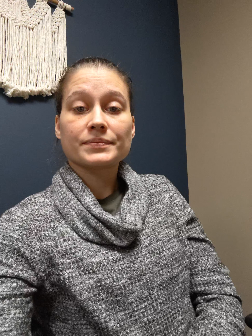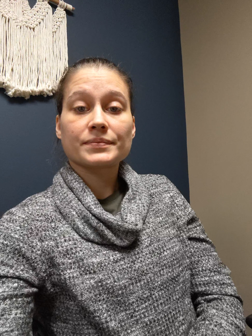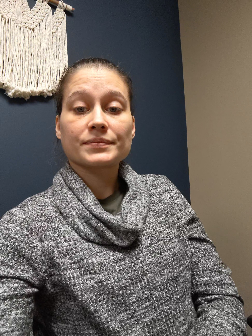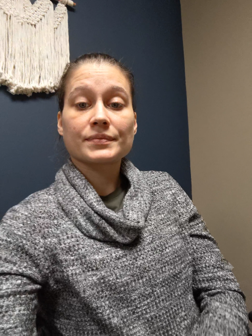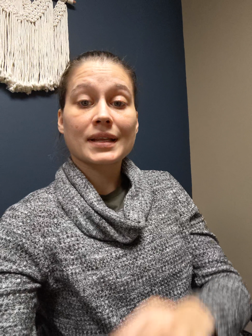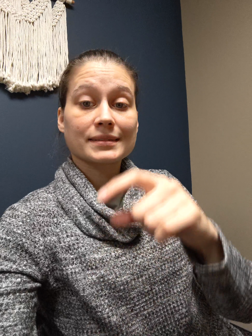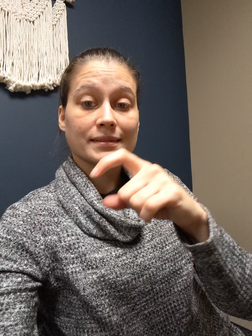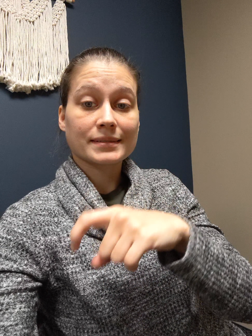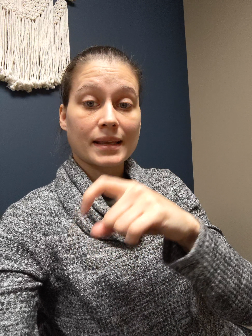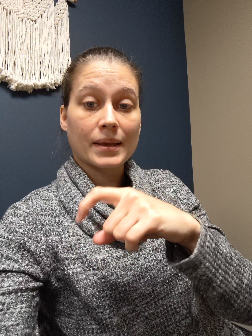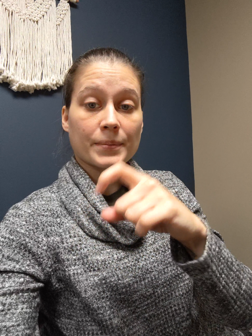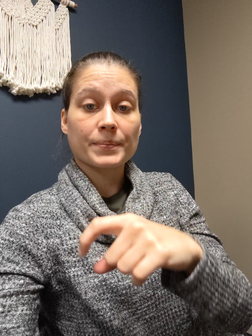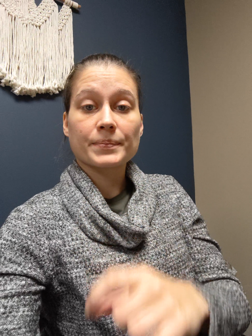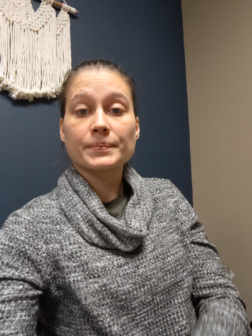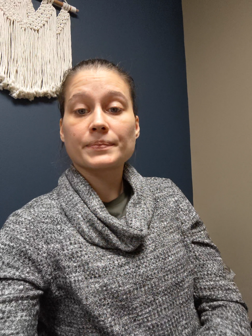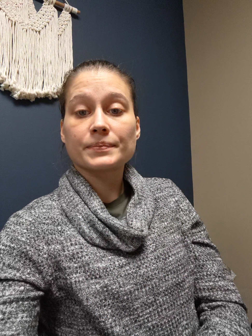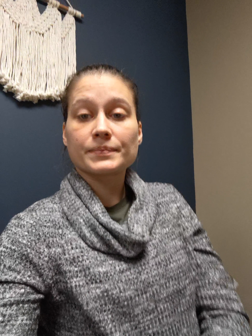time